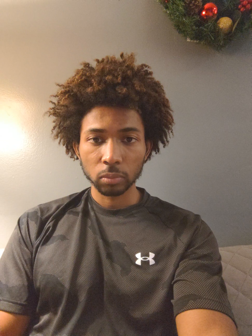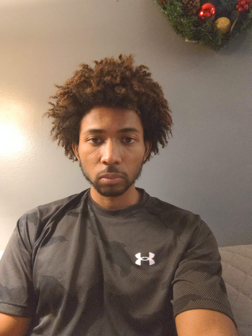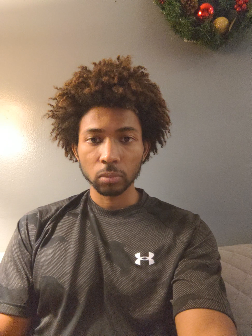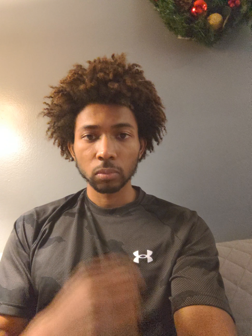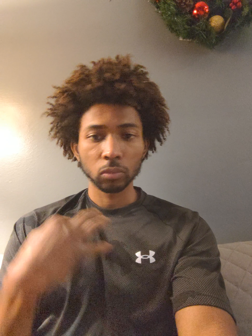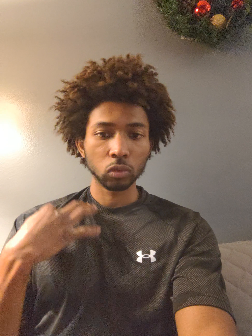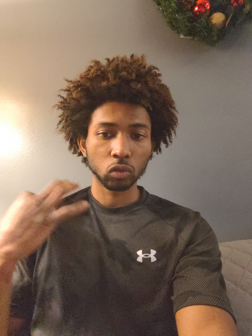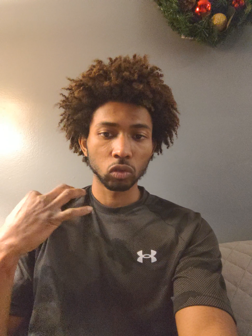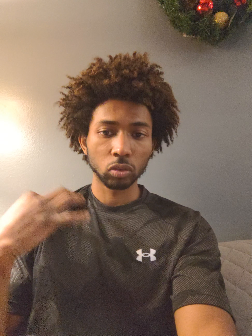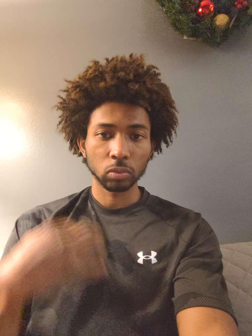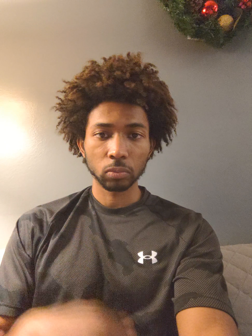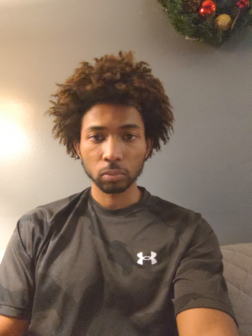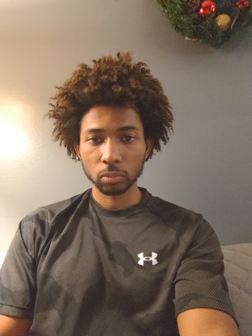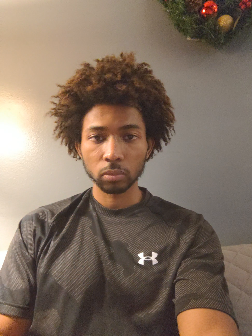shirt